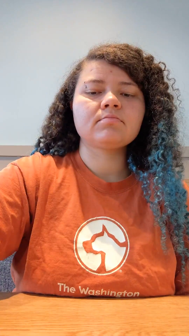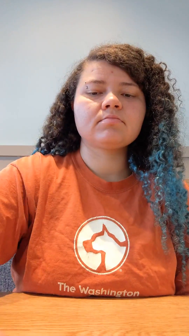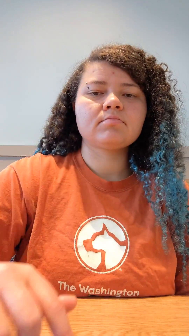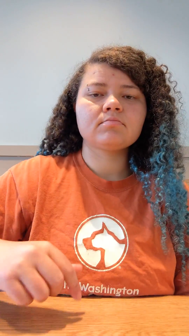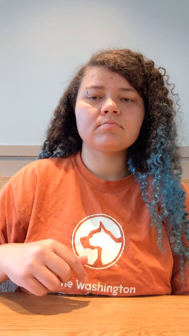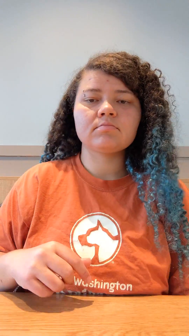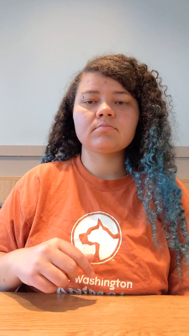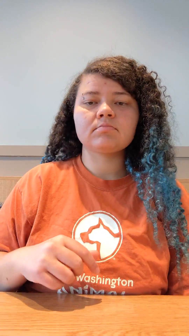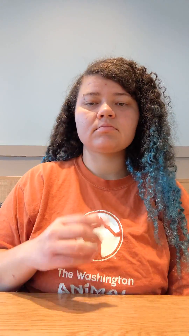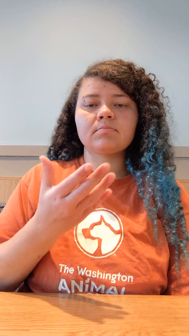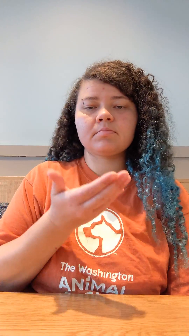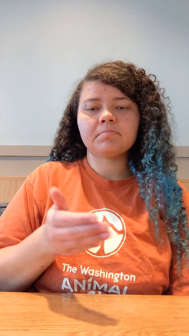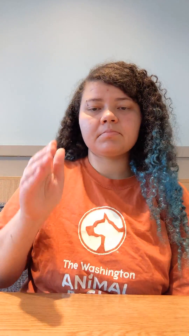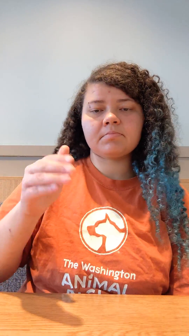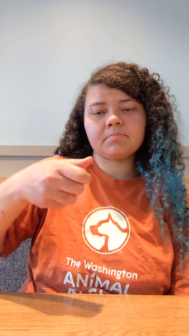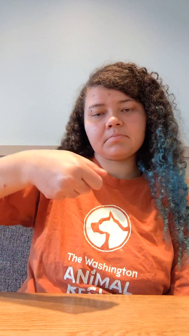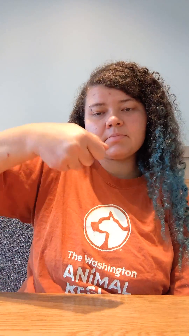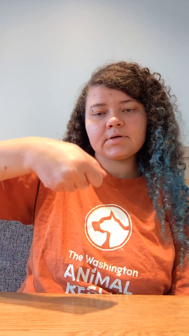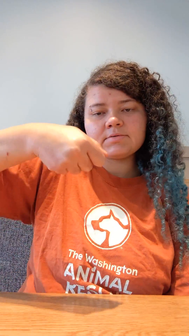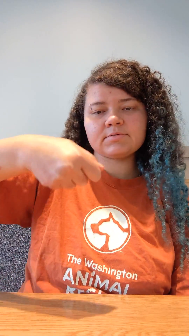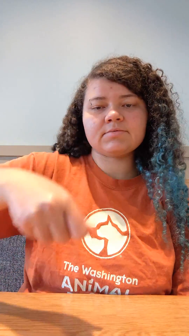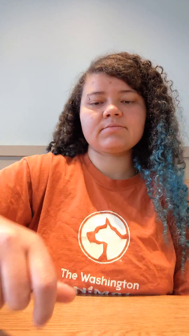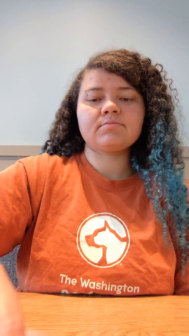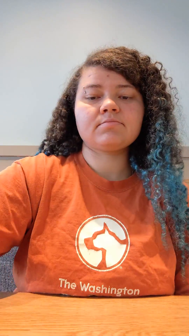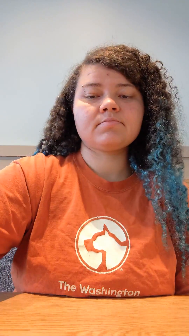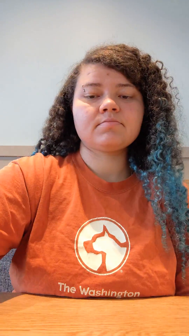basket